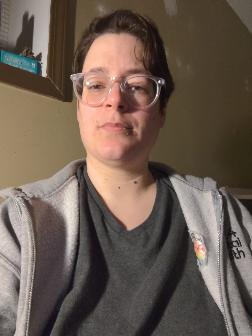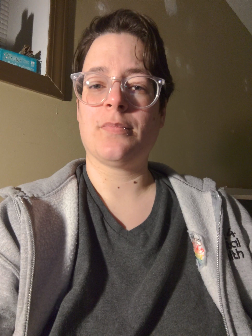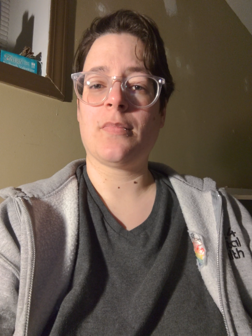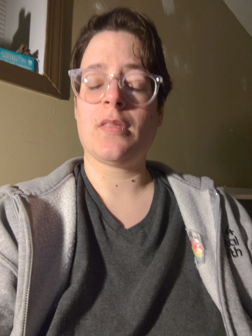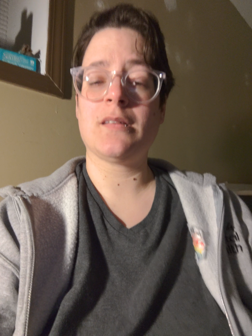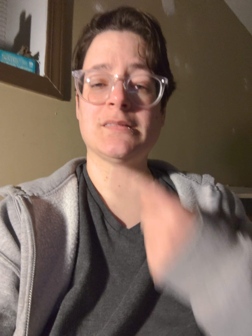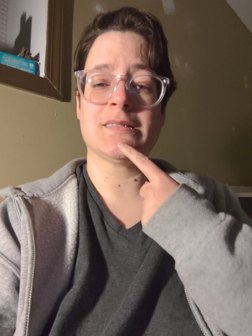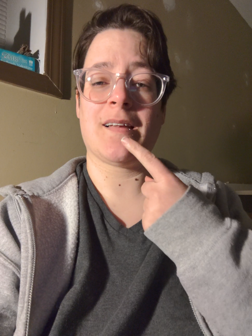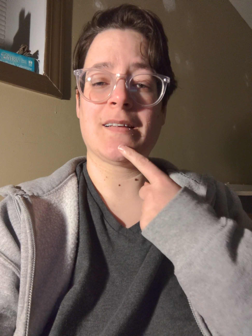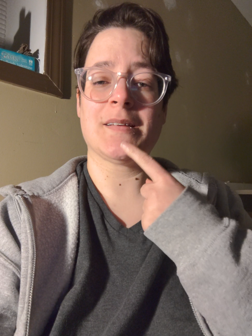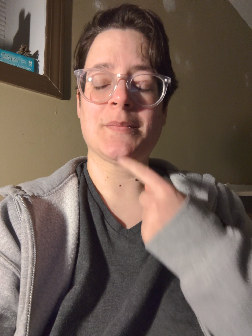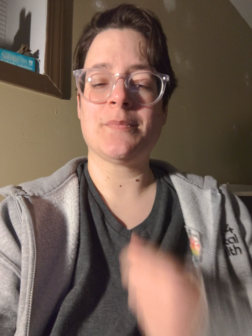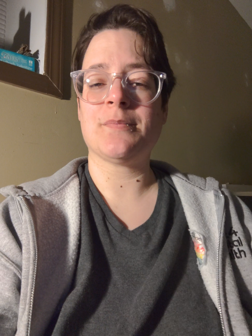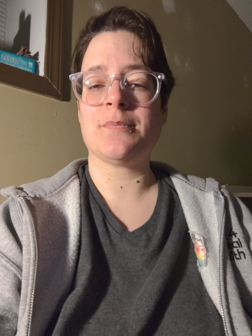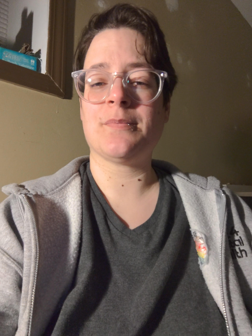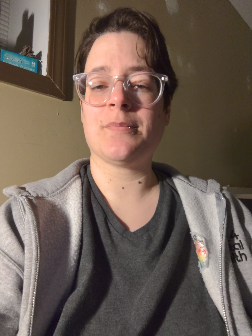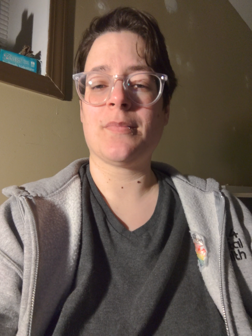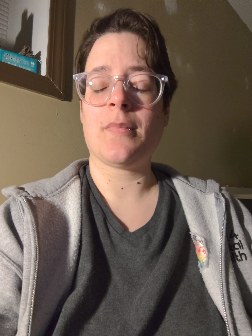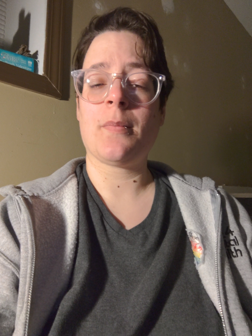say